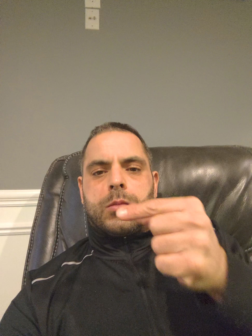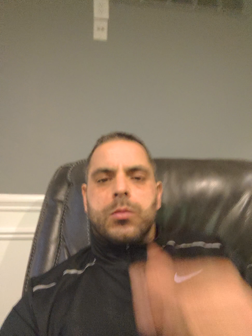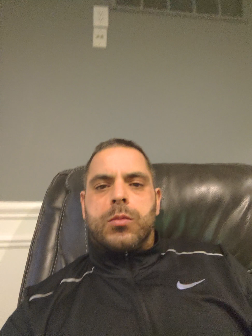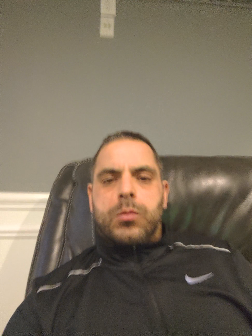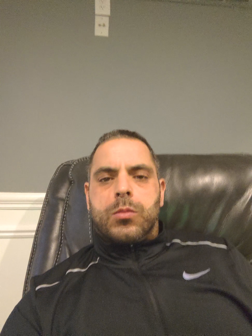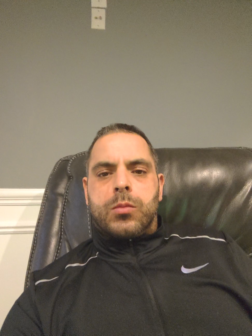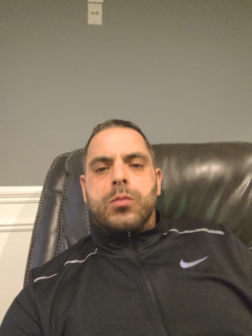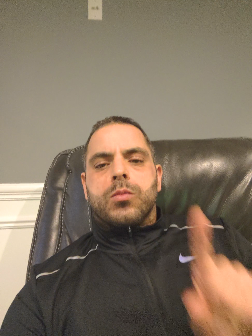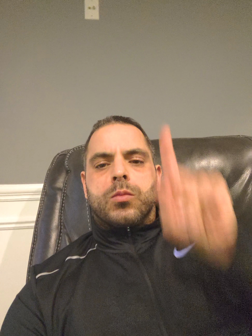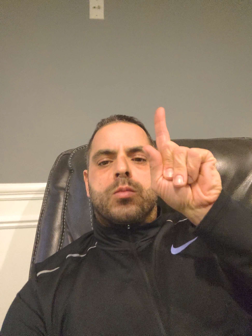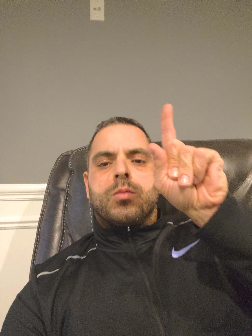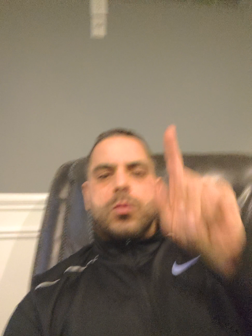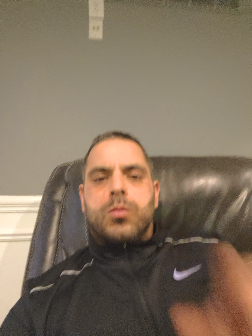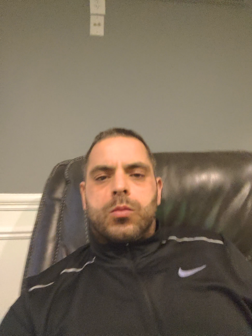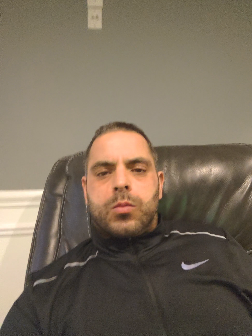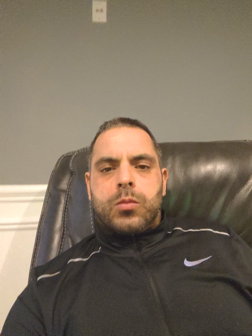up